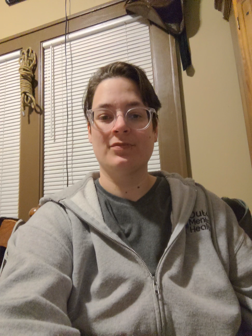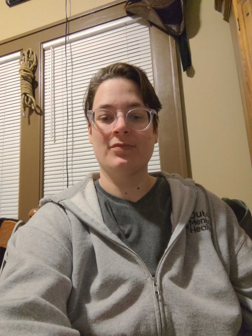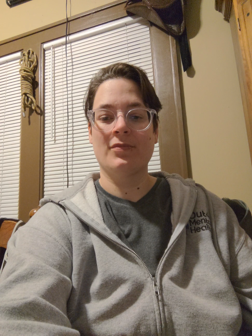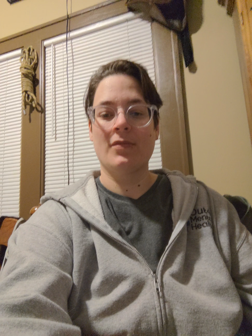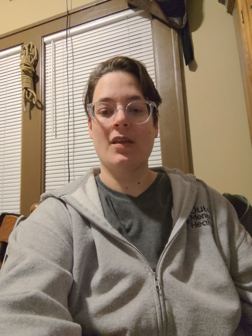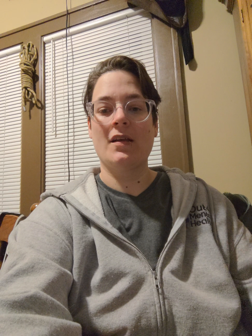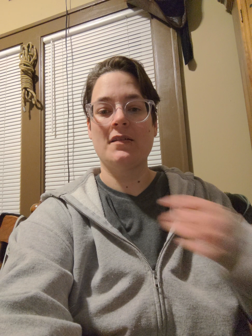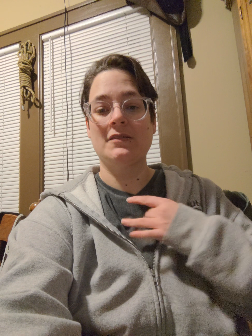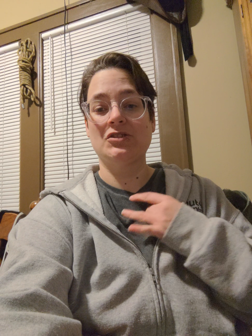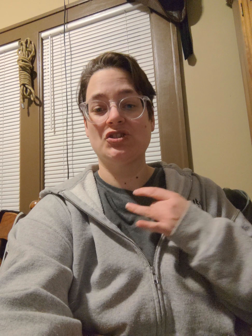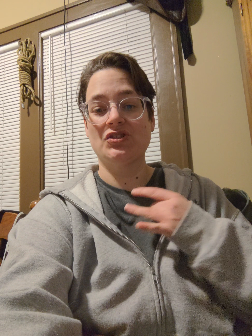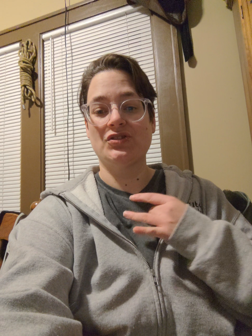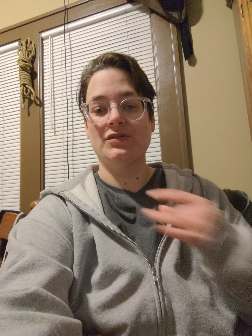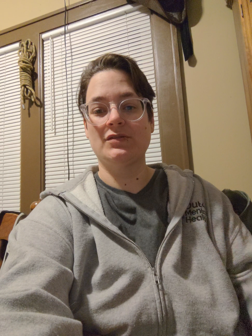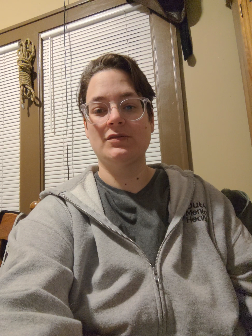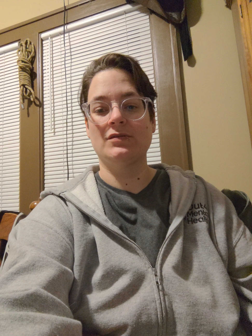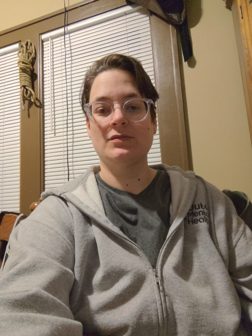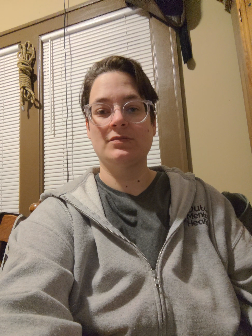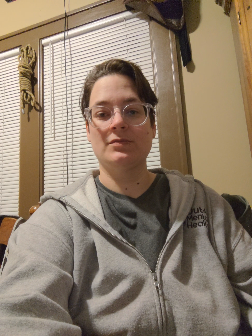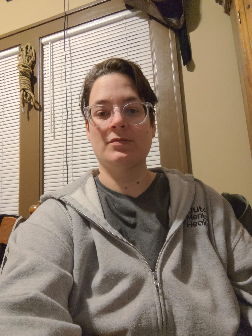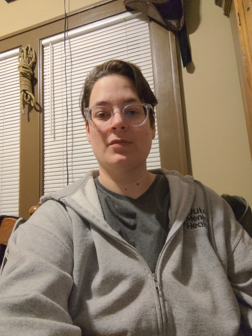shirt